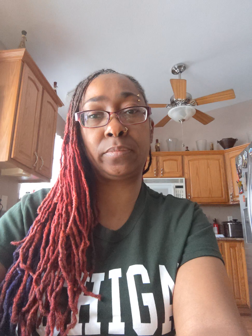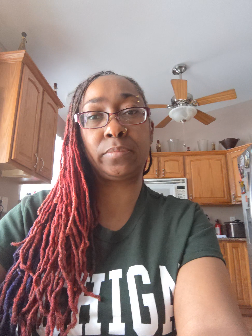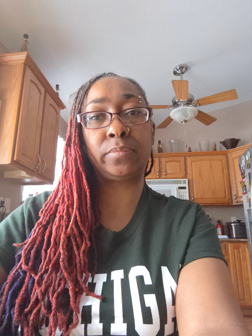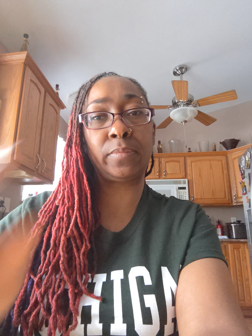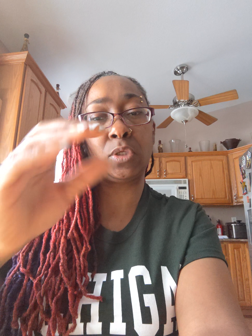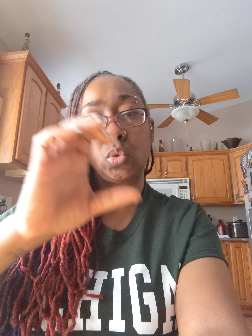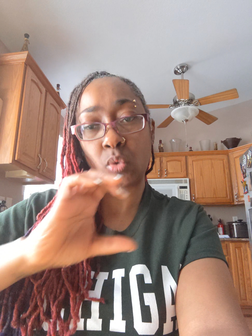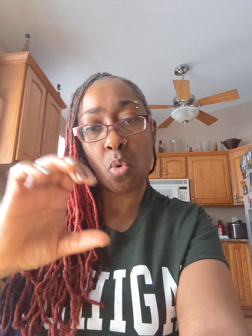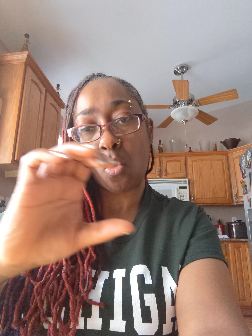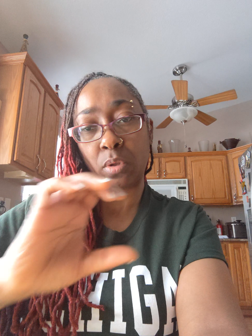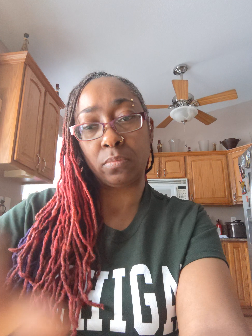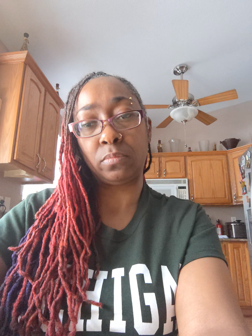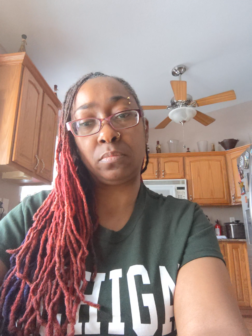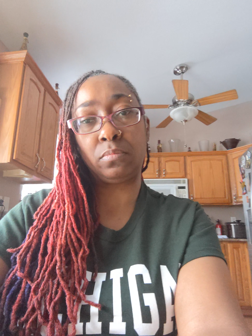chocolate